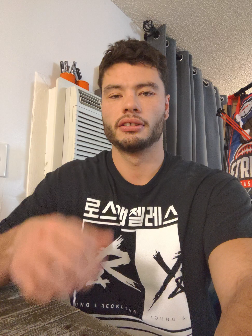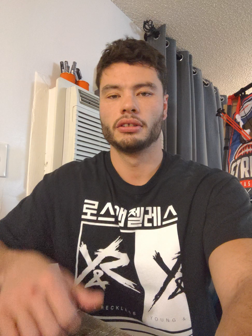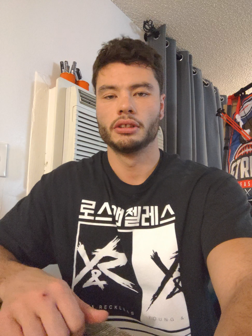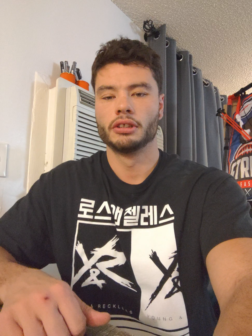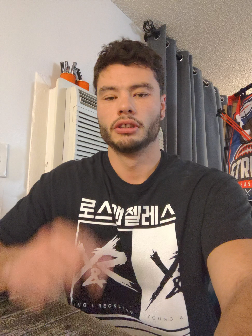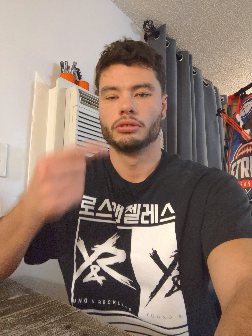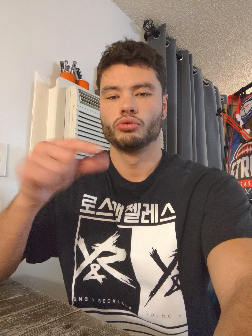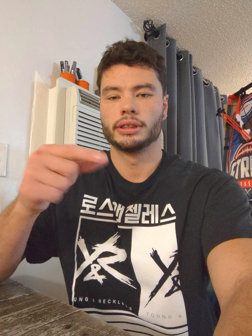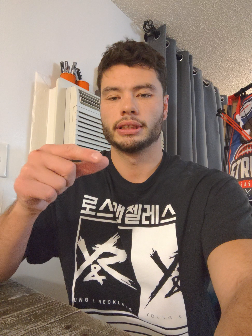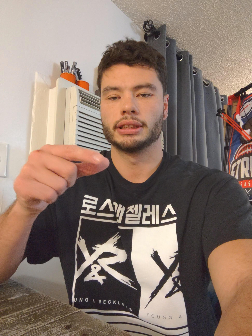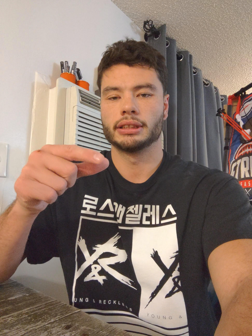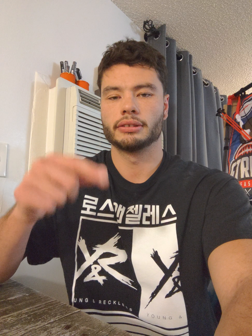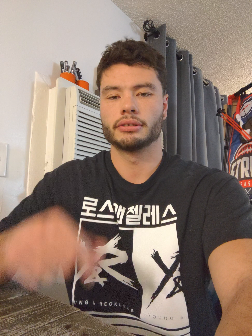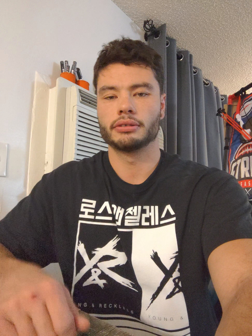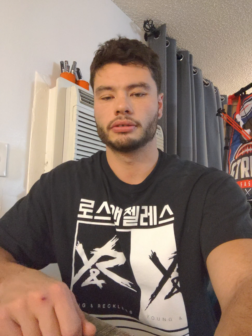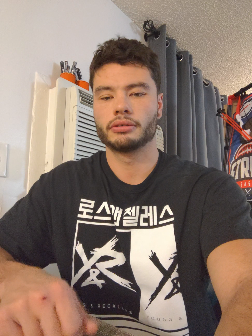green